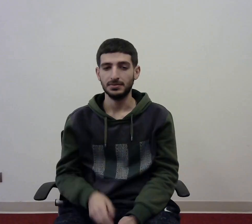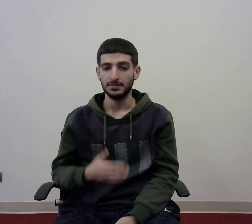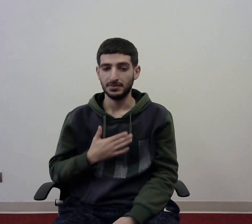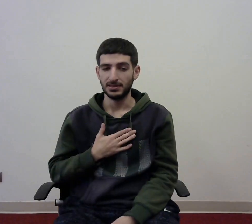əlil